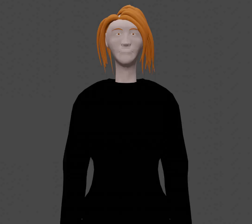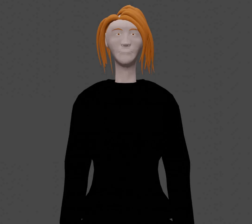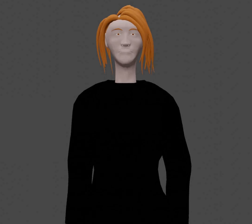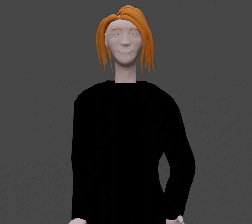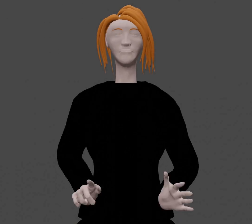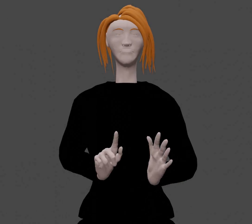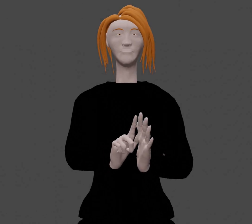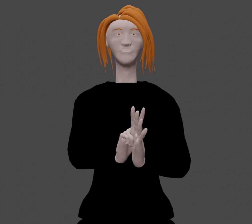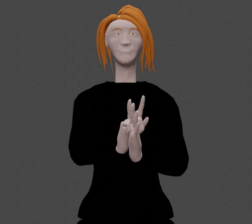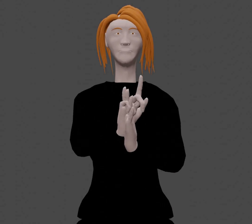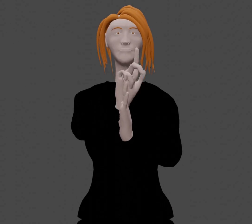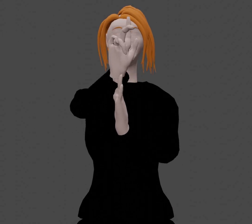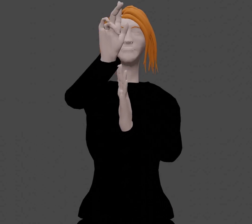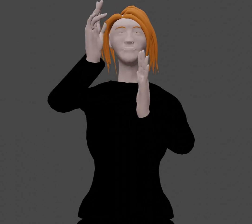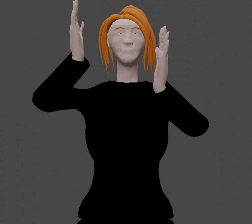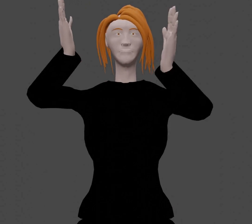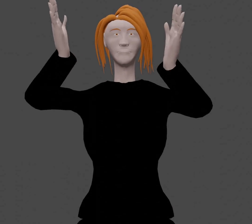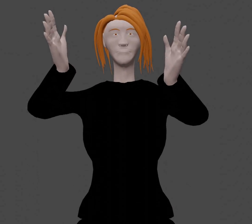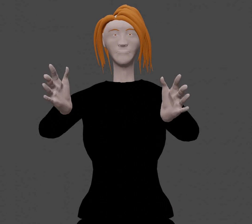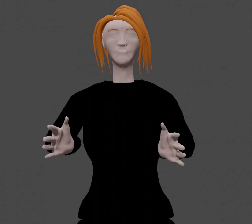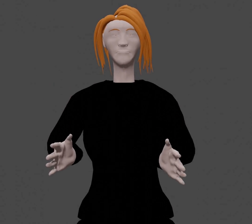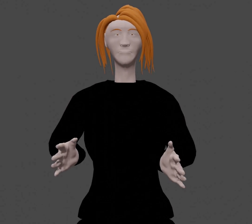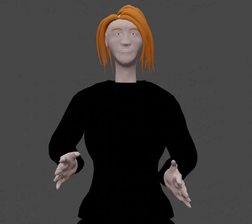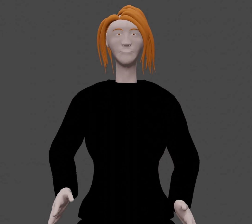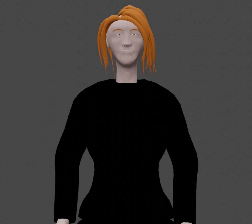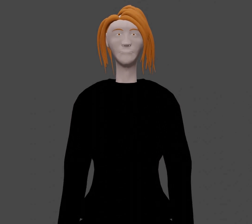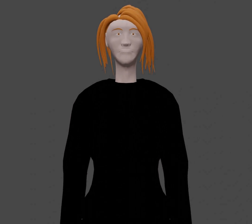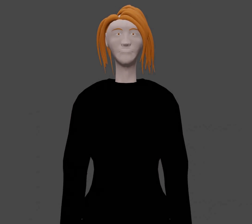Astronaut